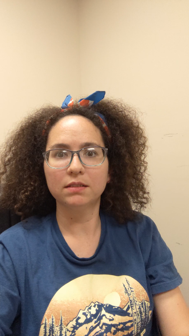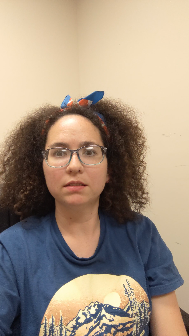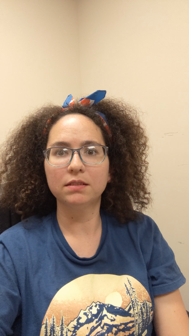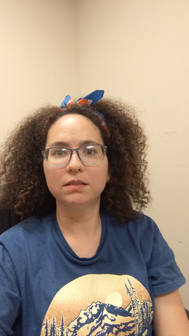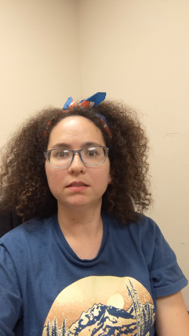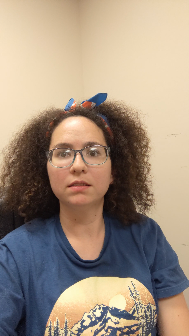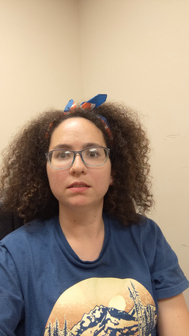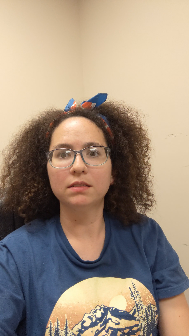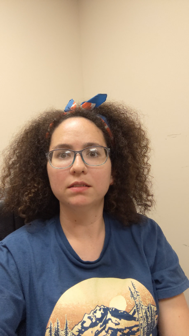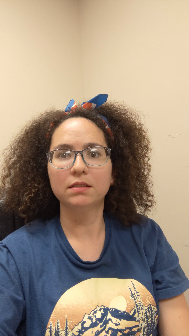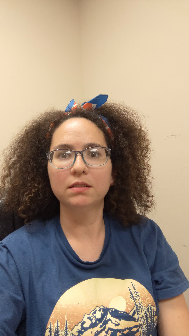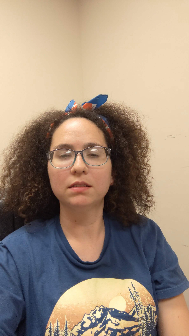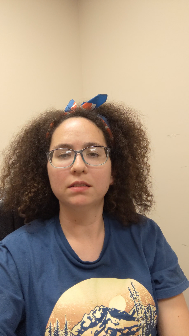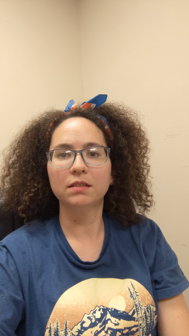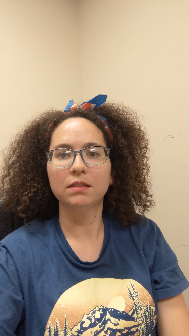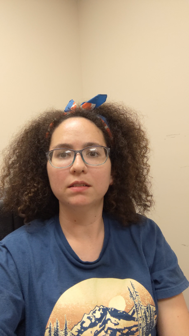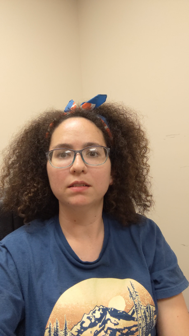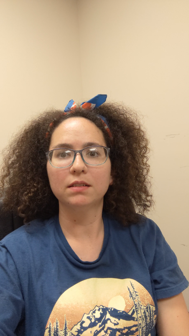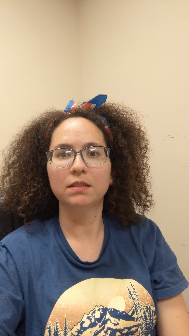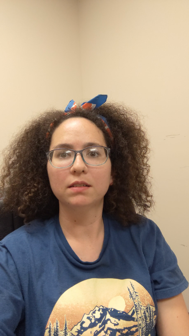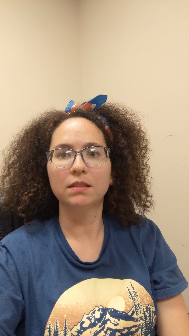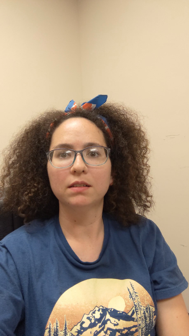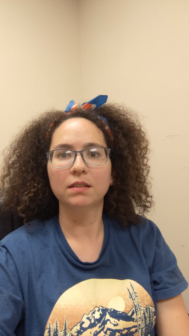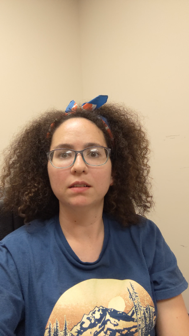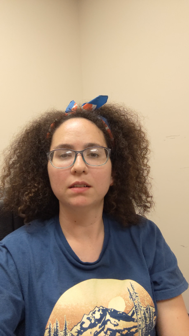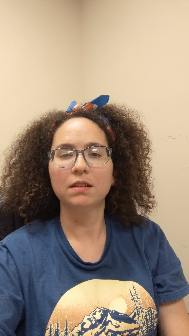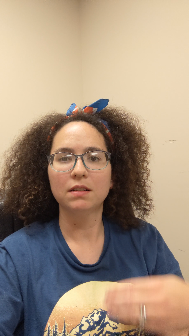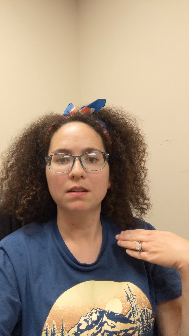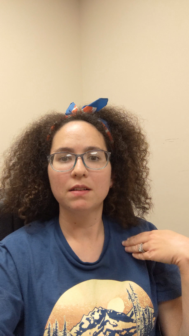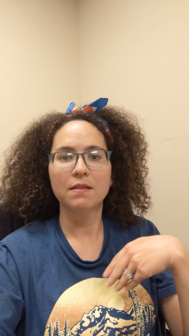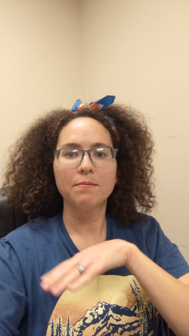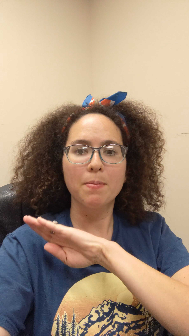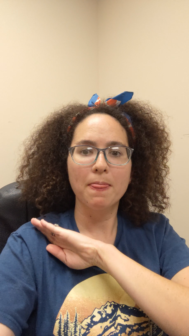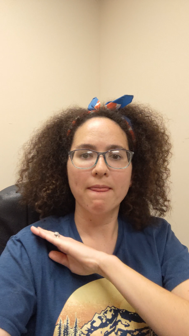scarf